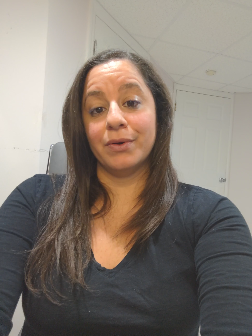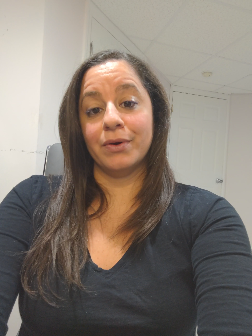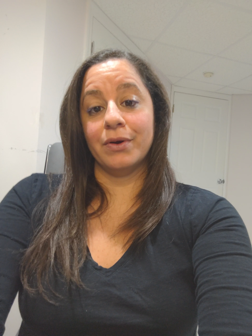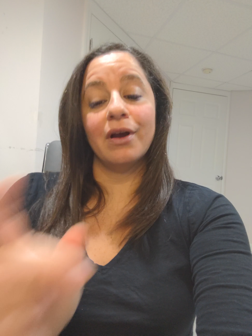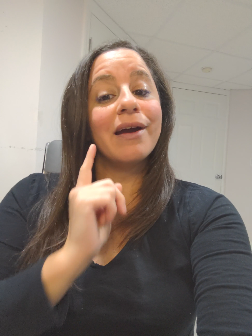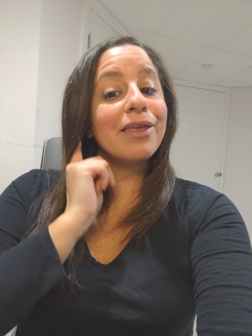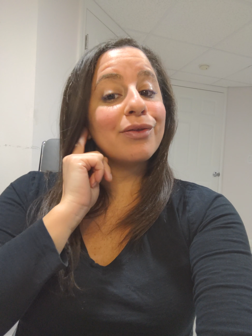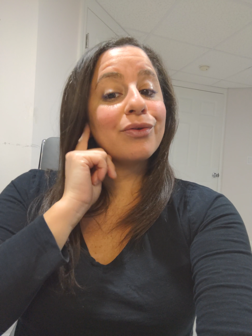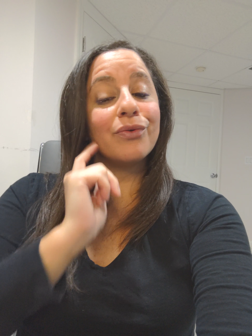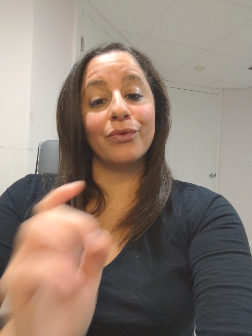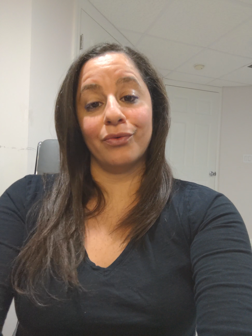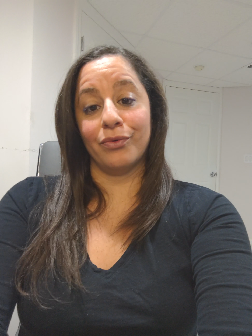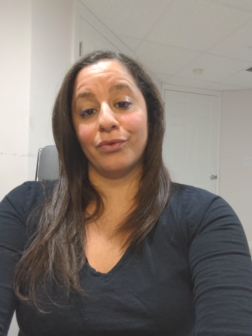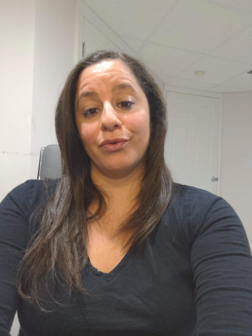ear